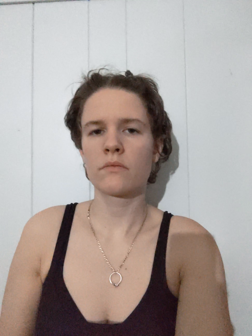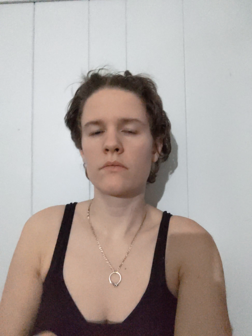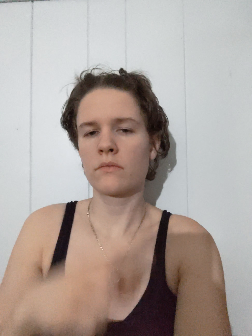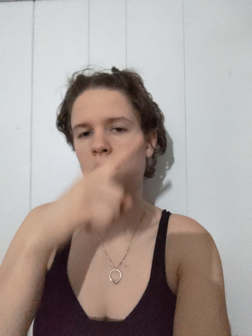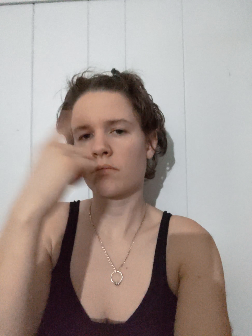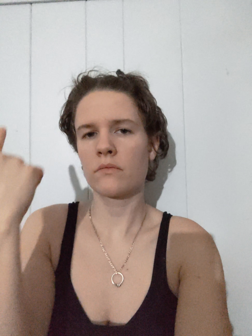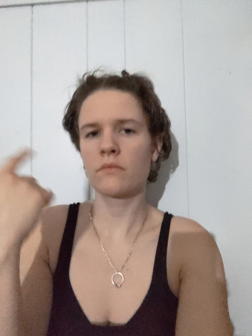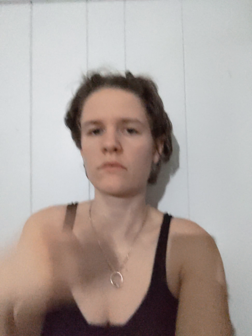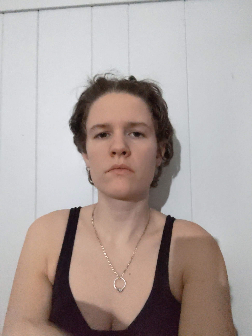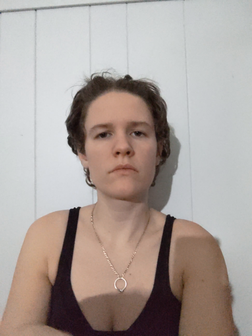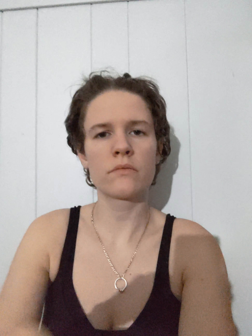mitten